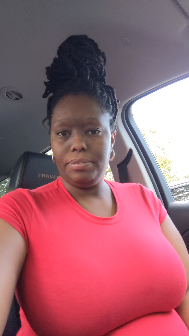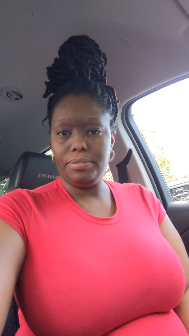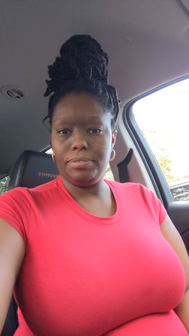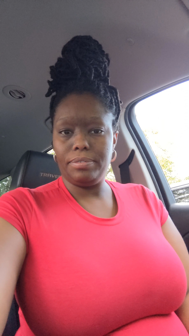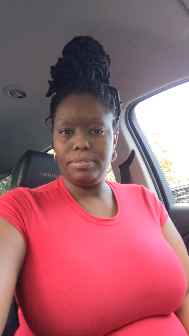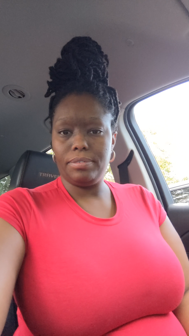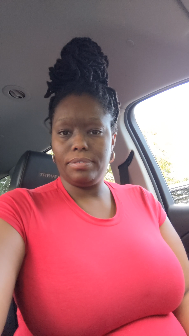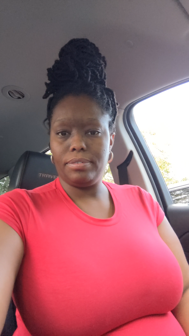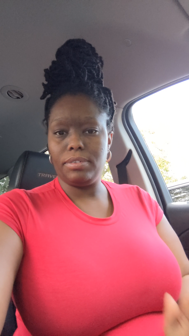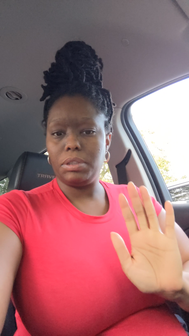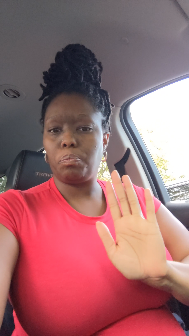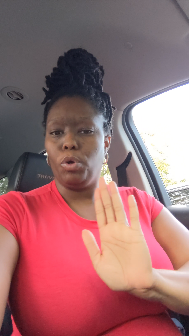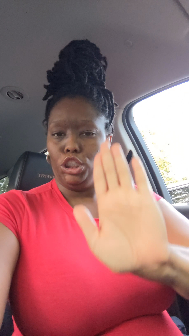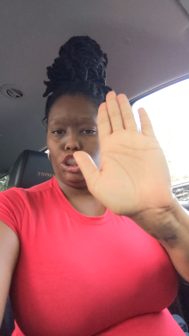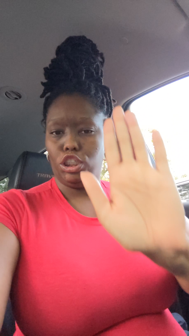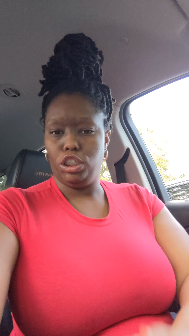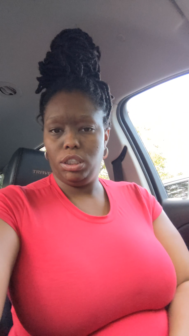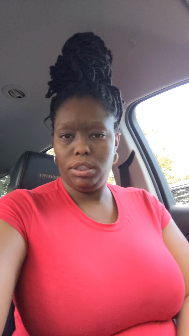push